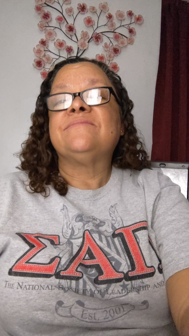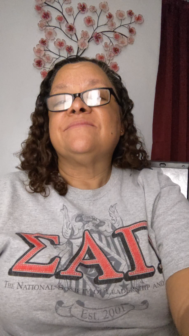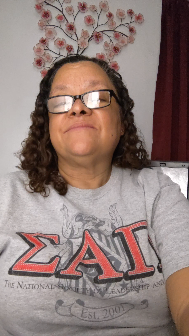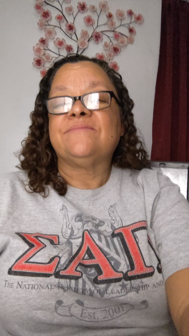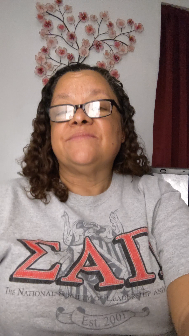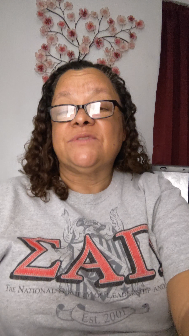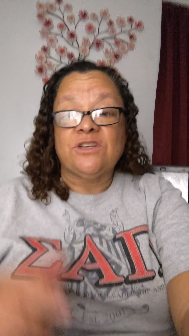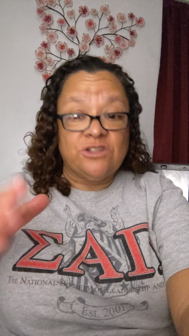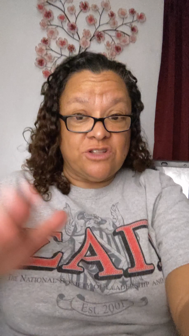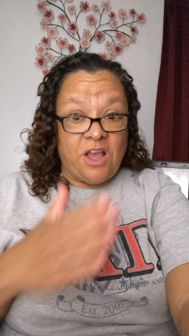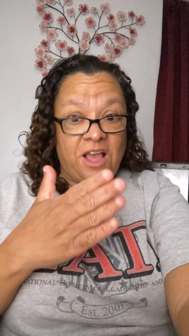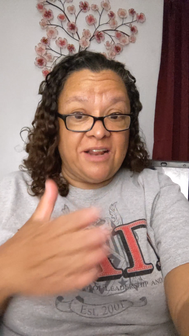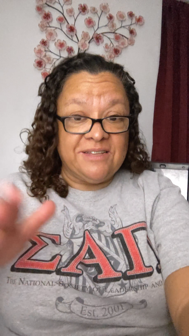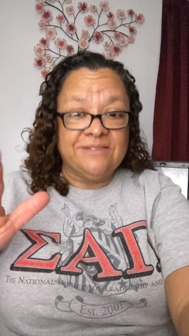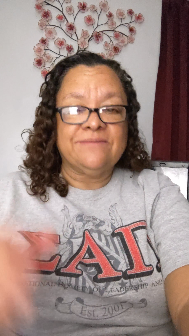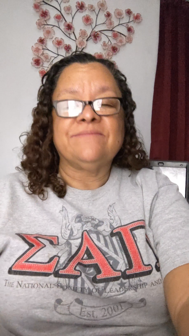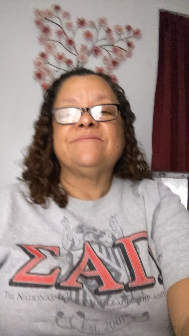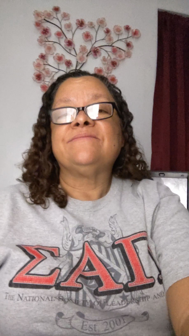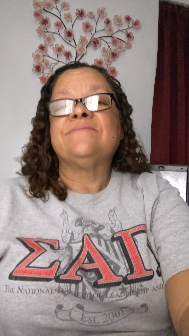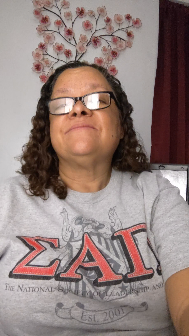share